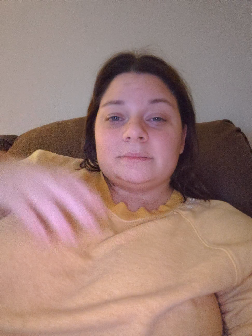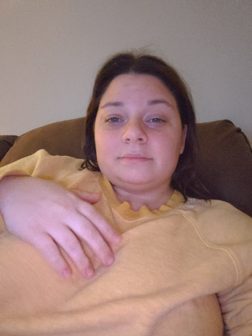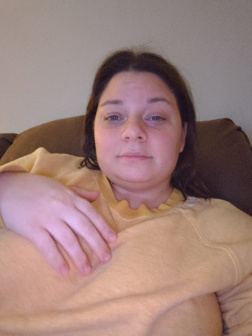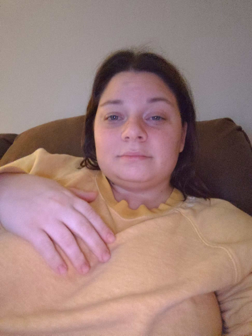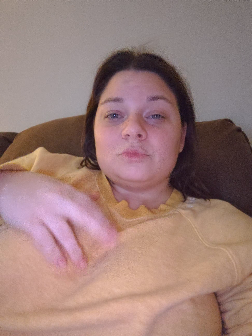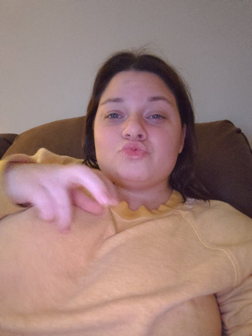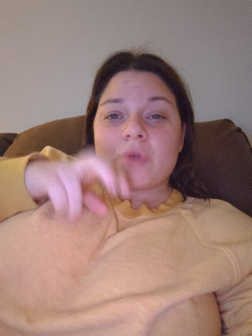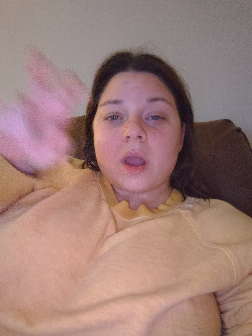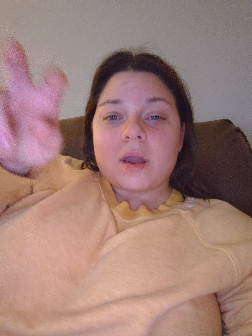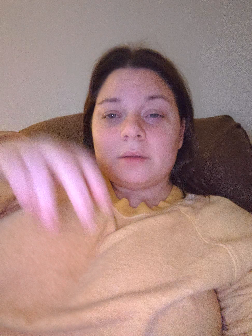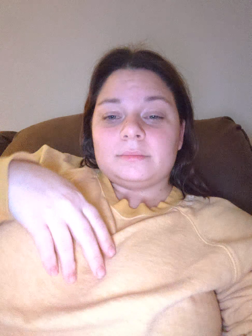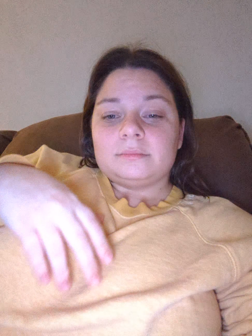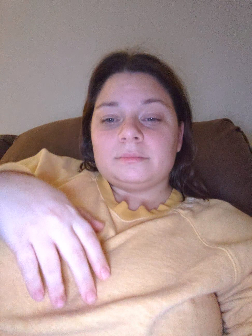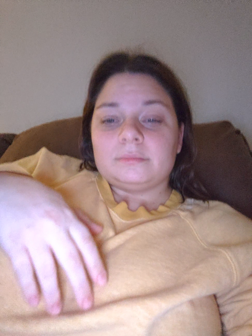ride